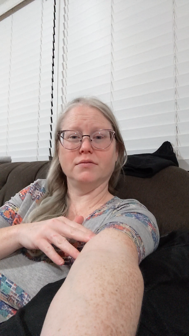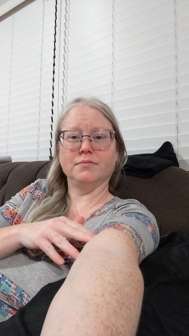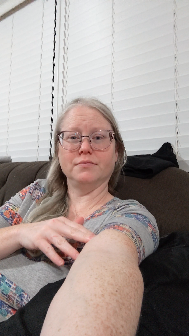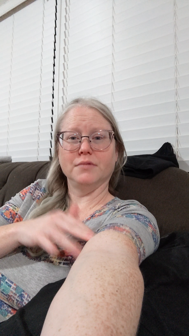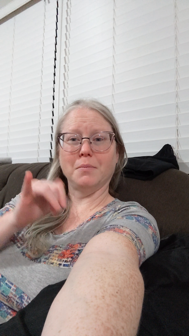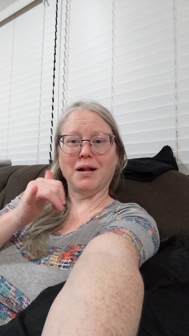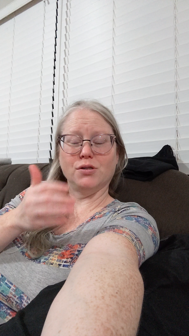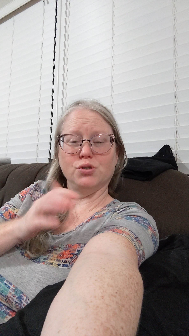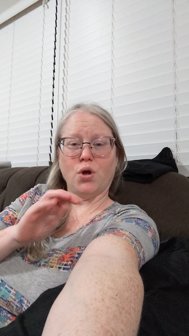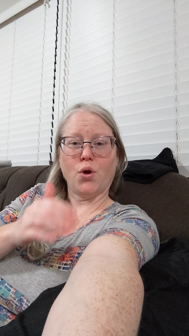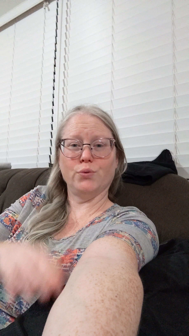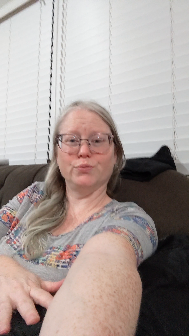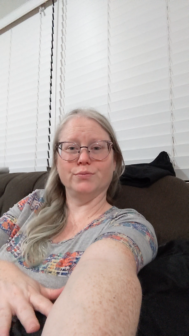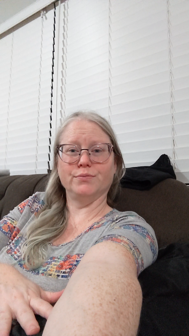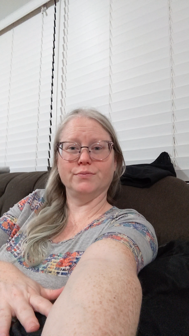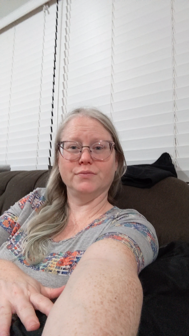play dough